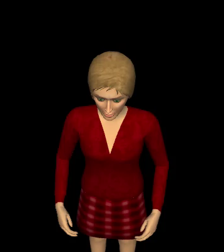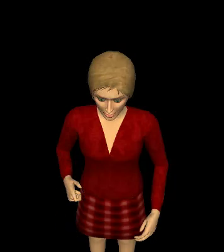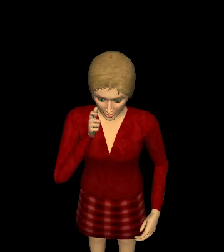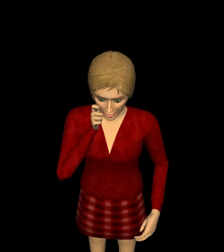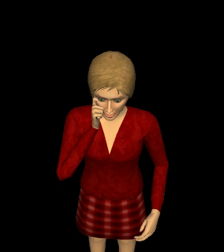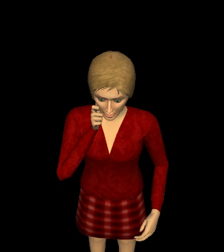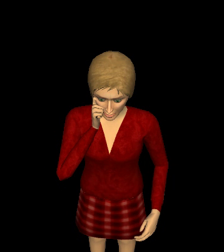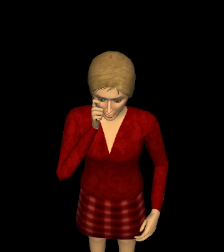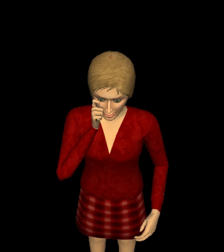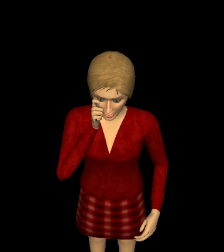بشرة